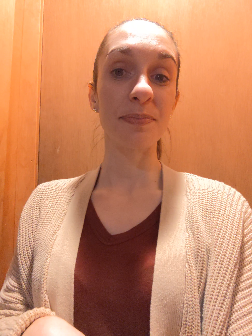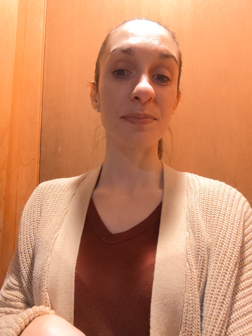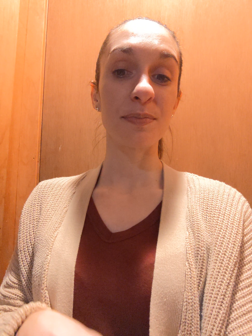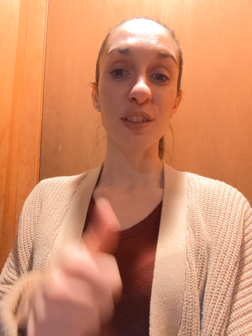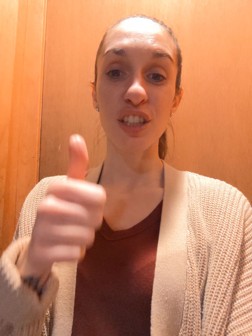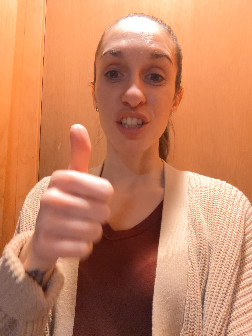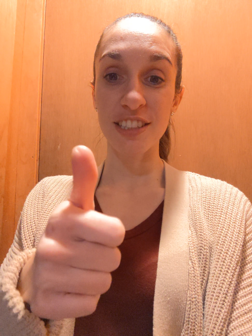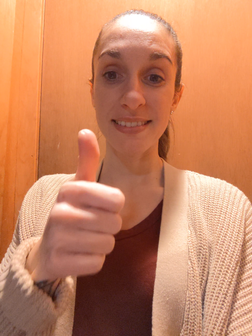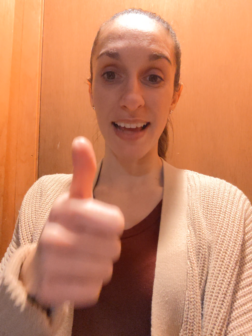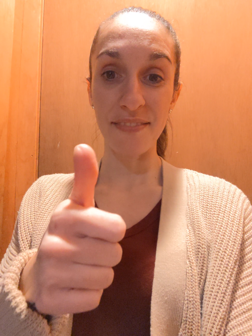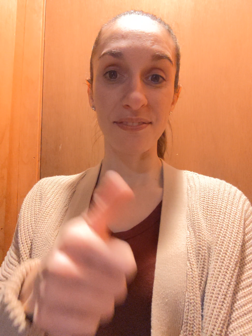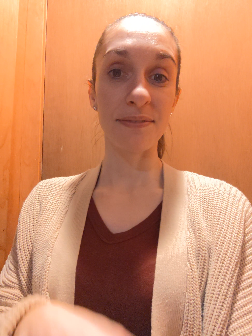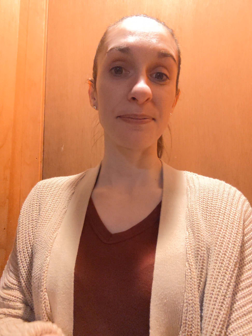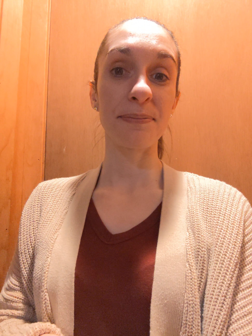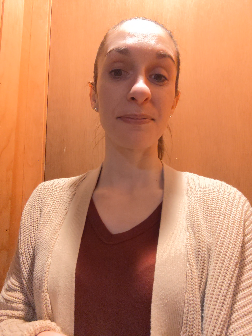yourself